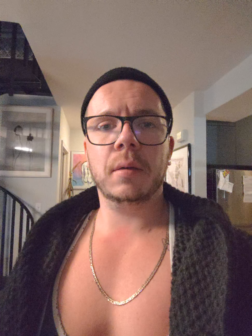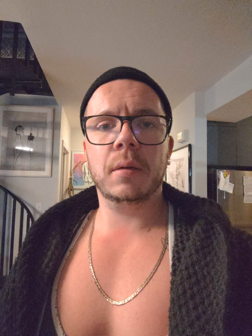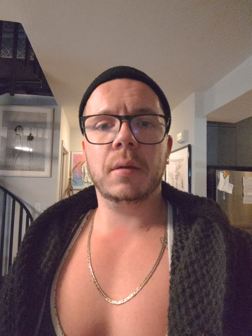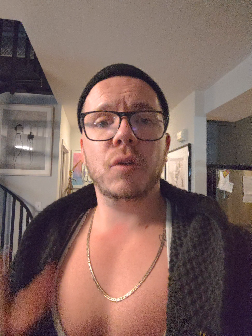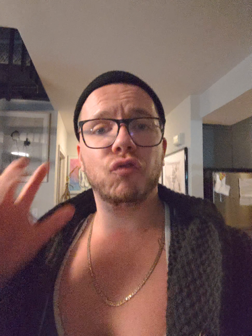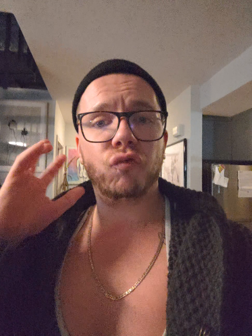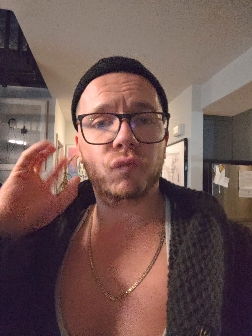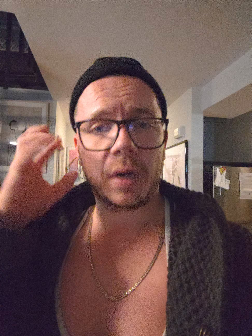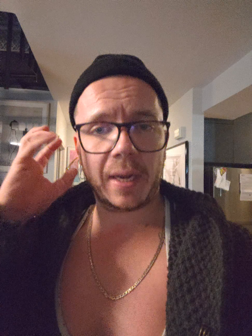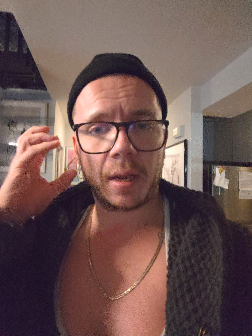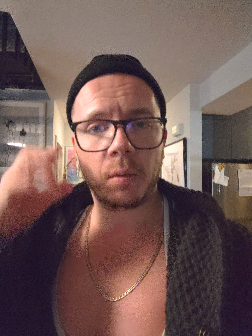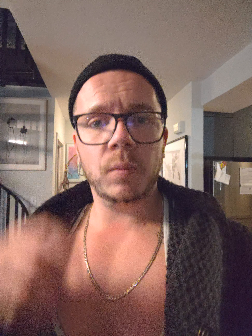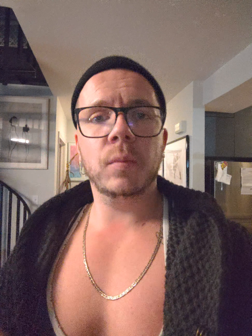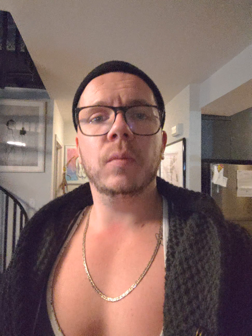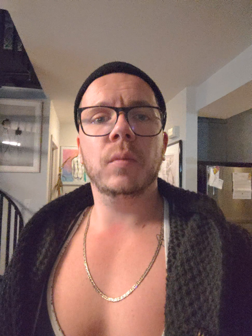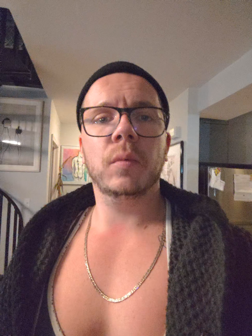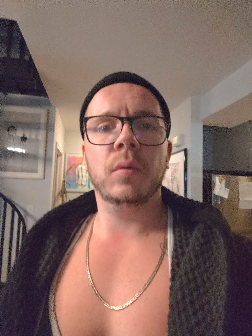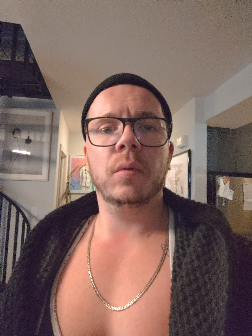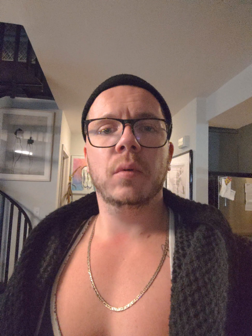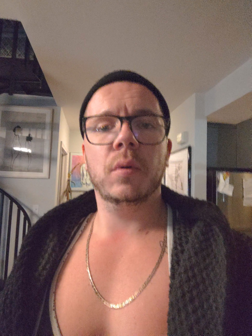radio